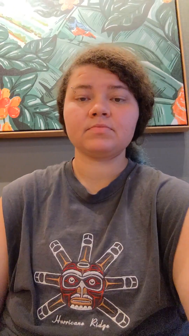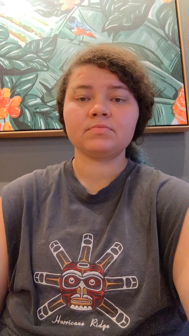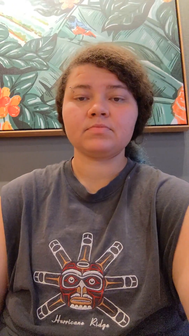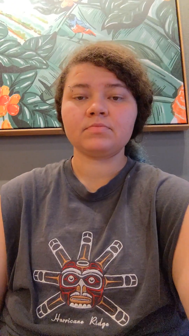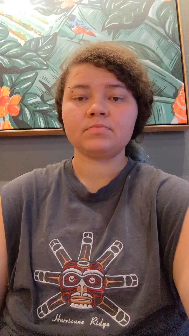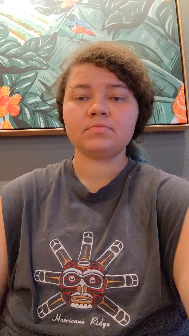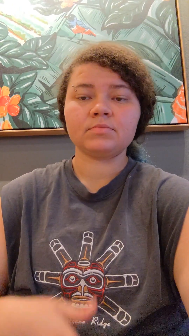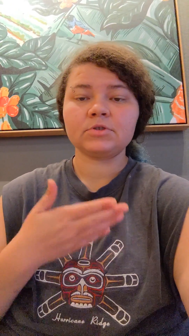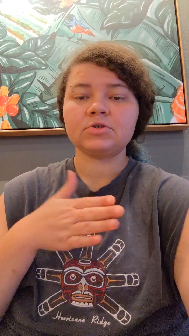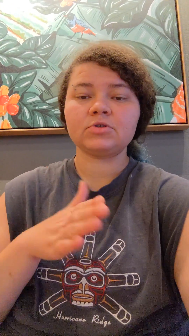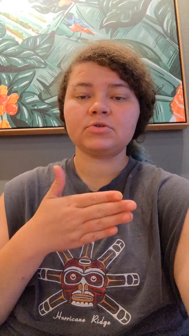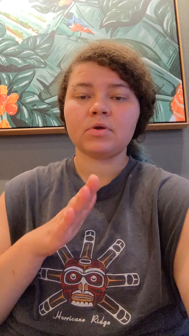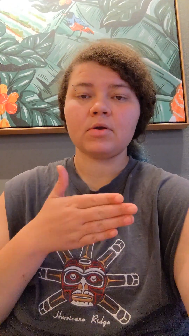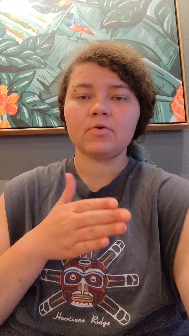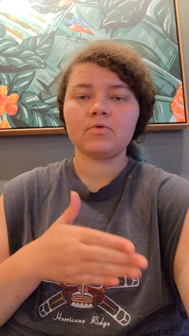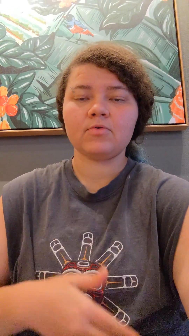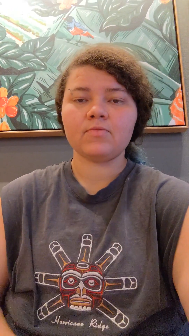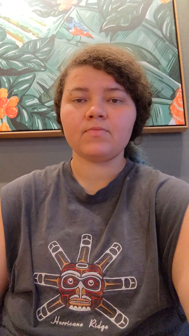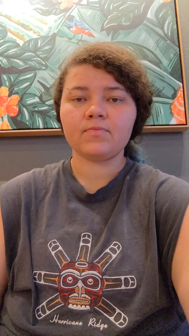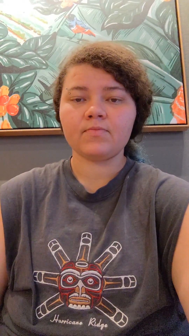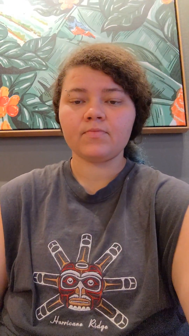share